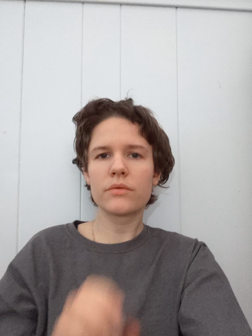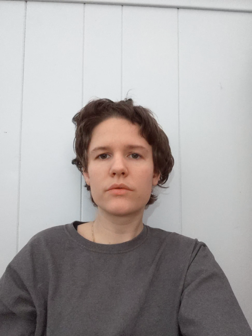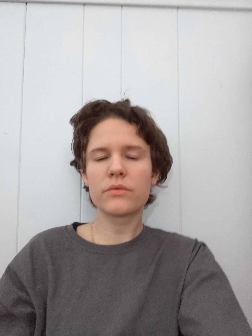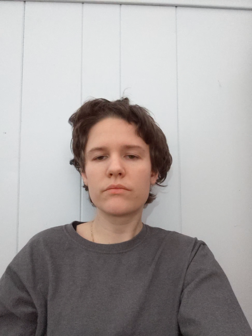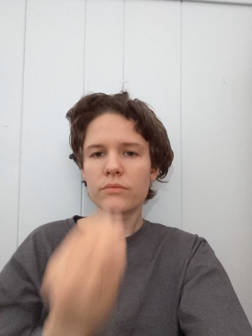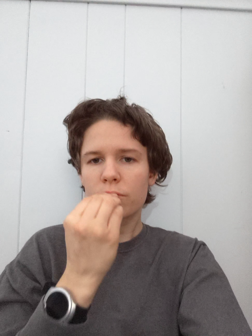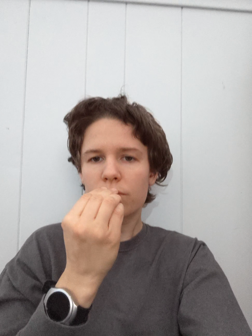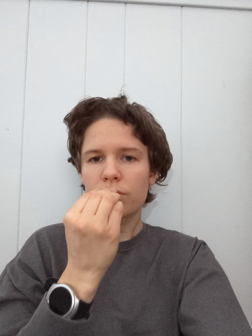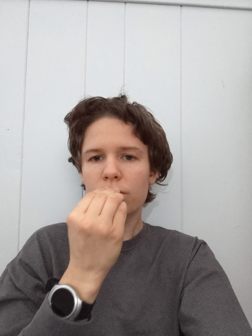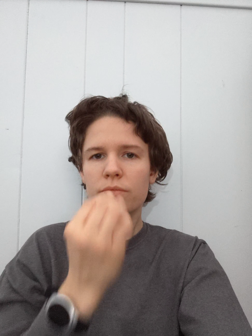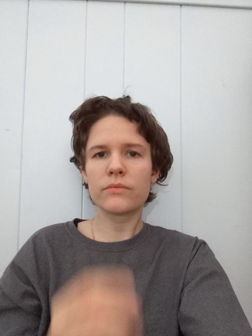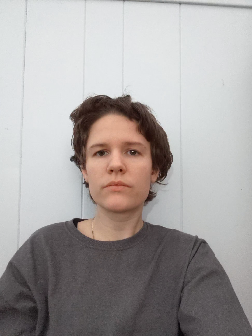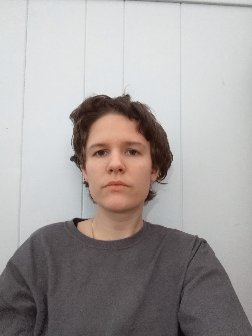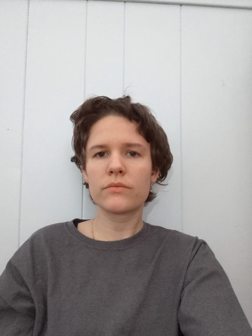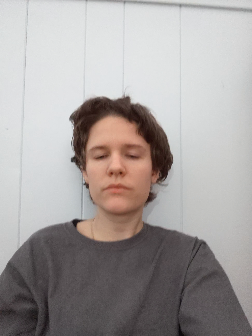food